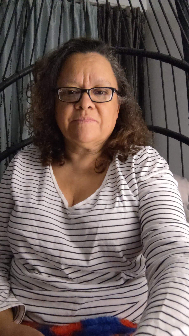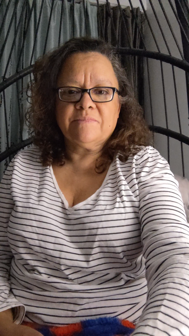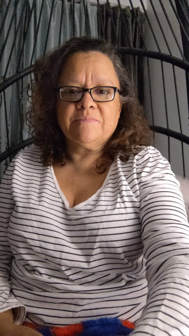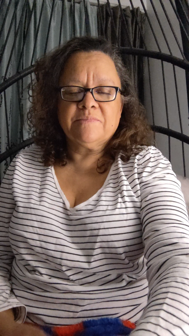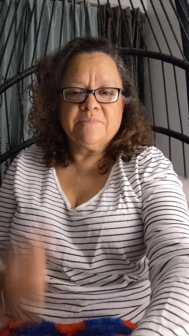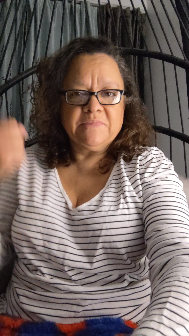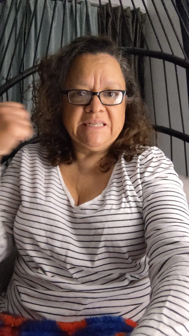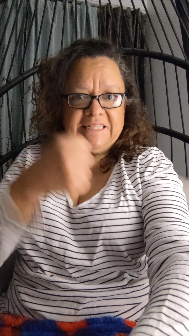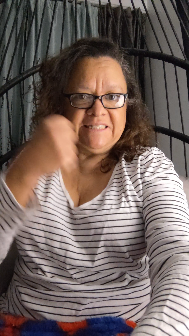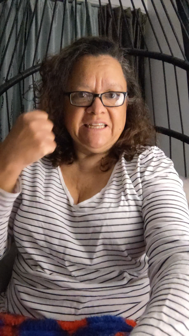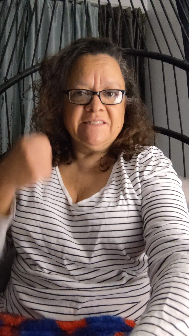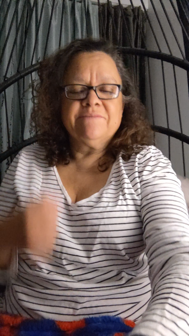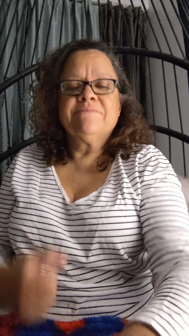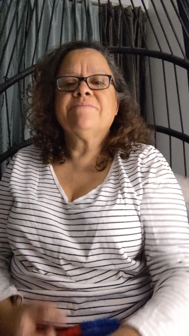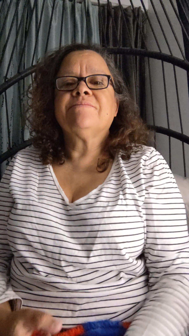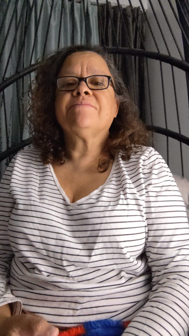hit